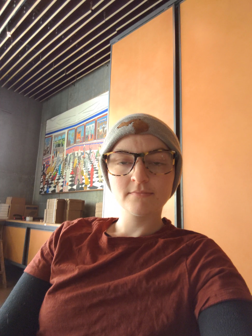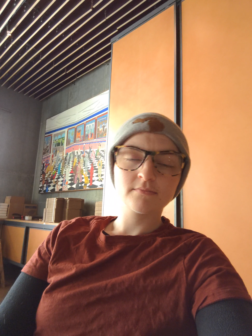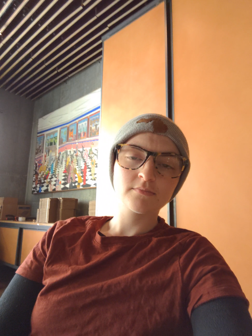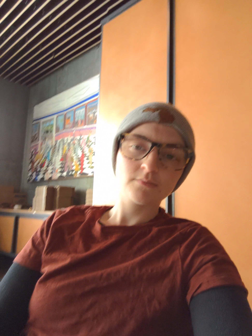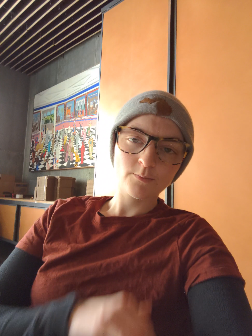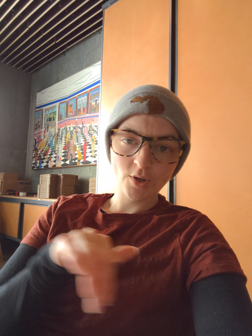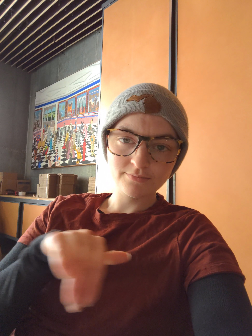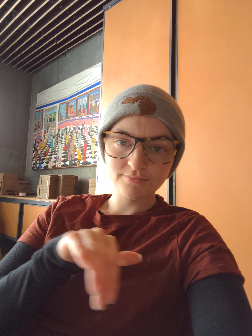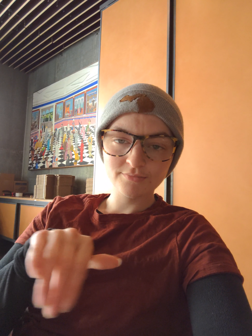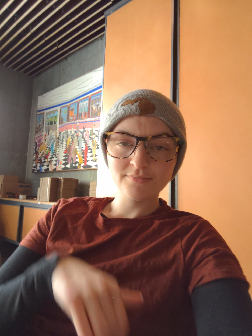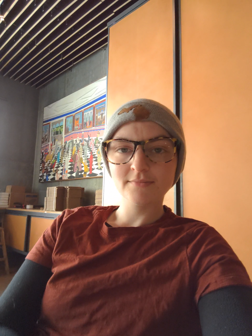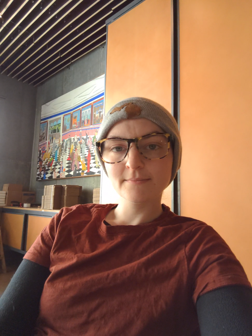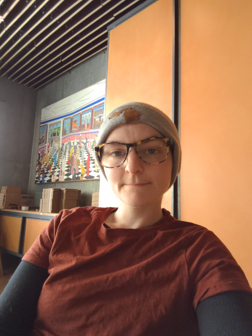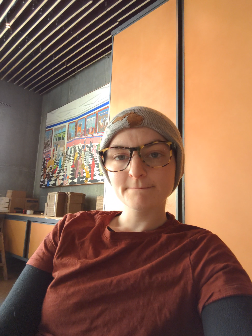pool